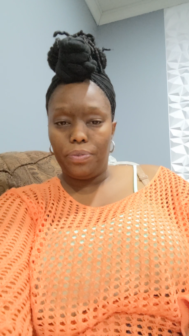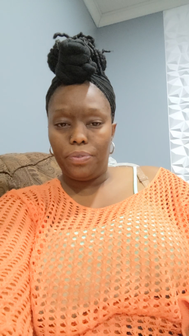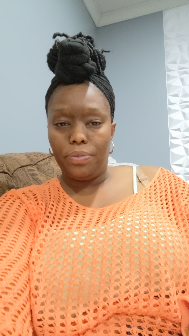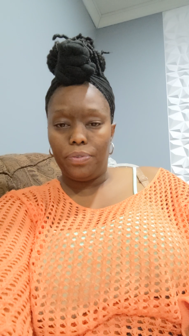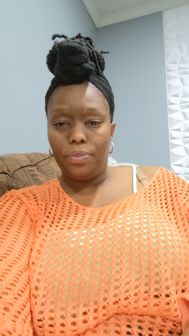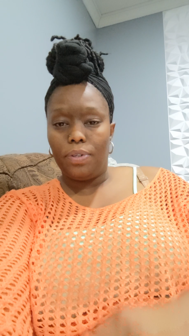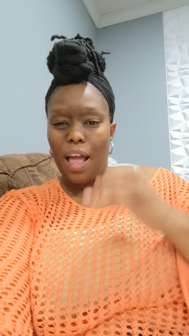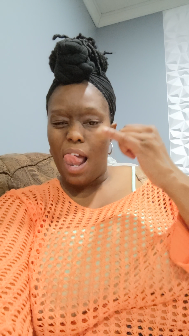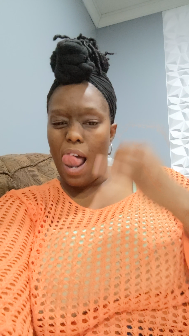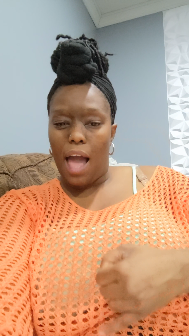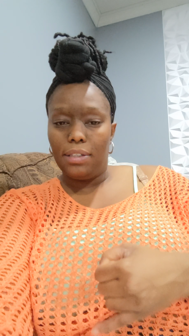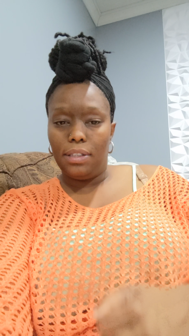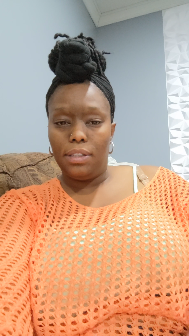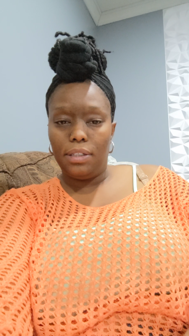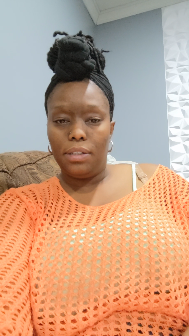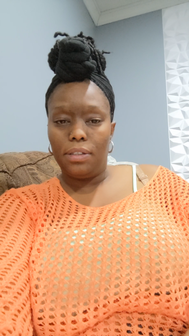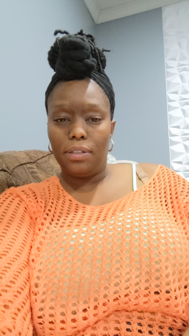last